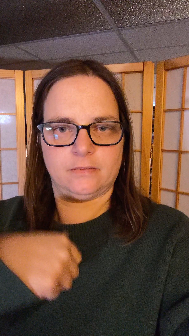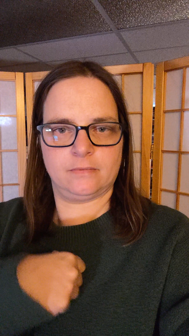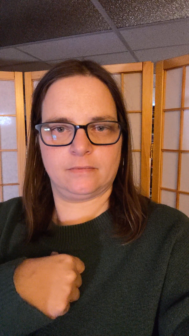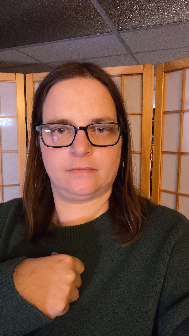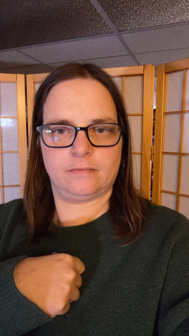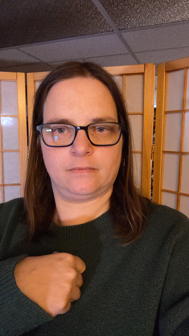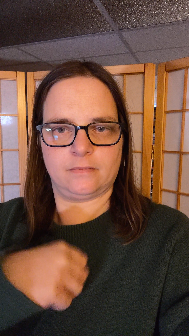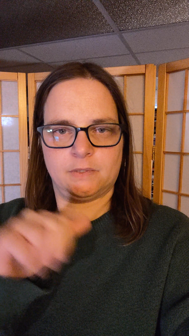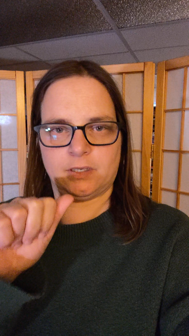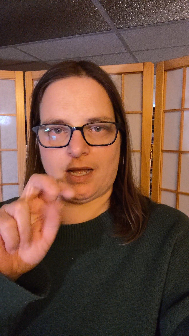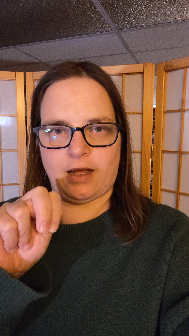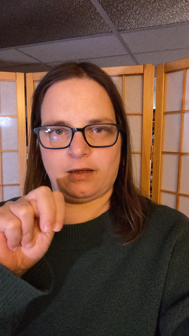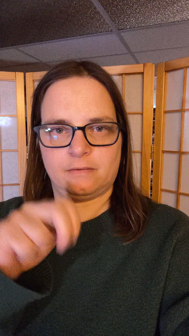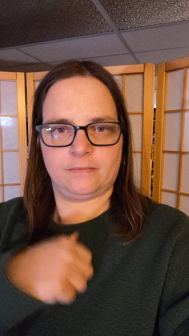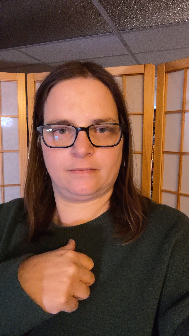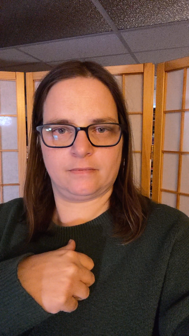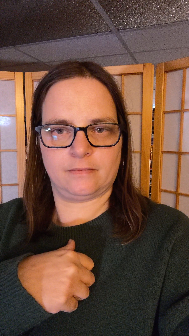an